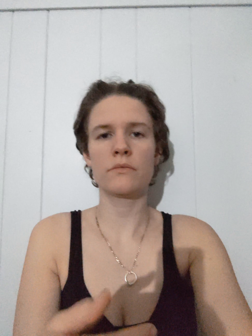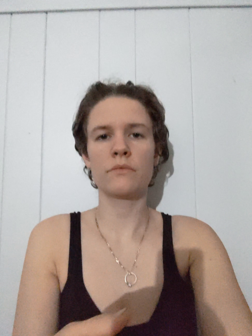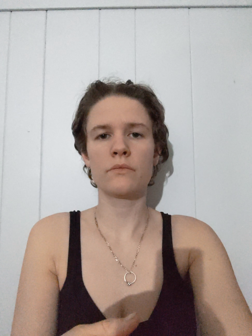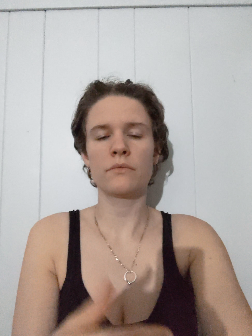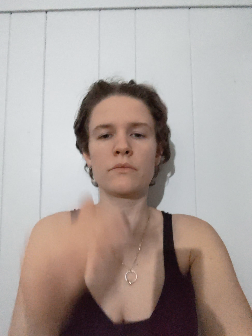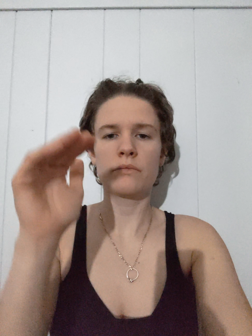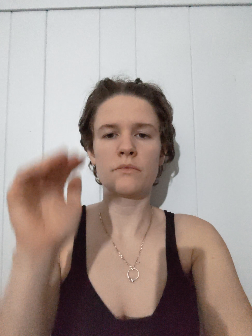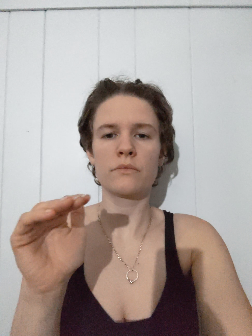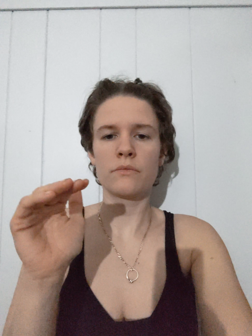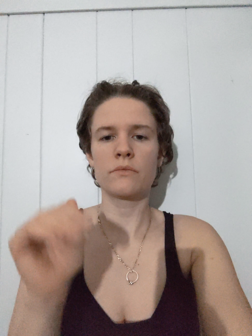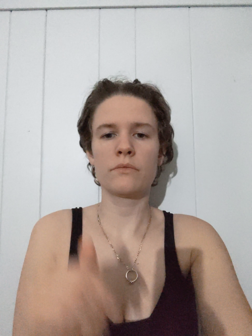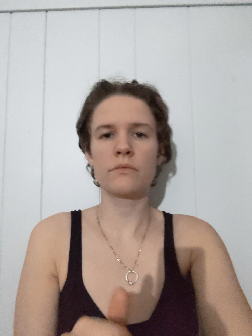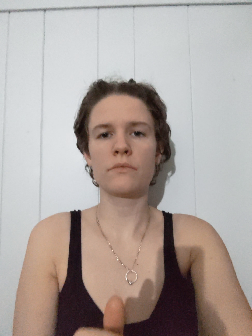child